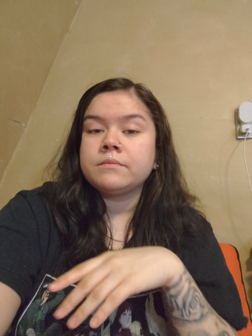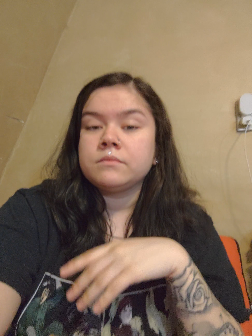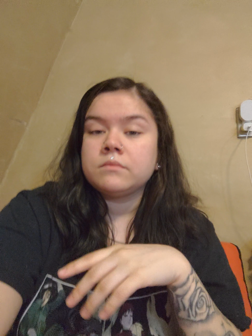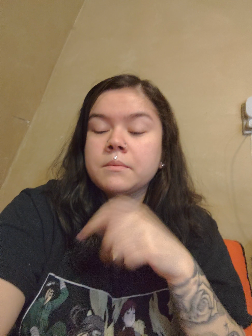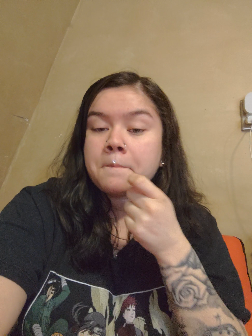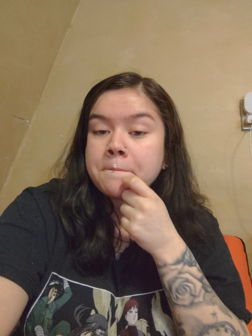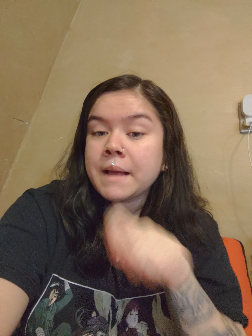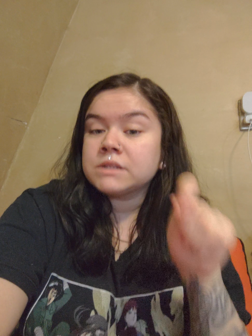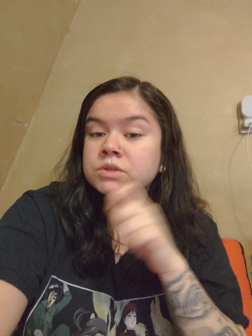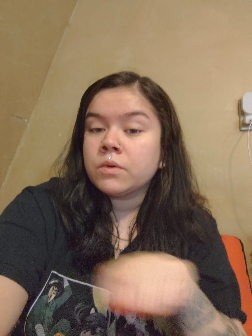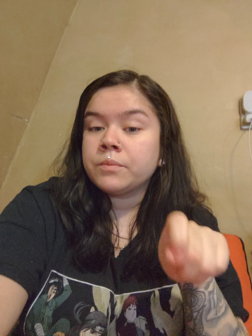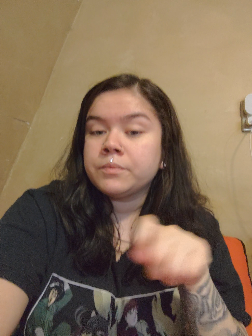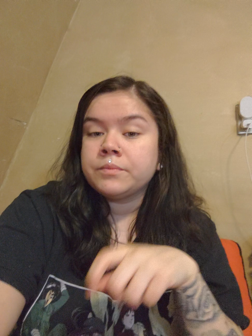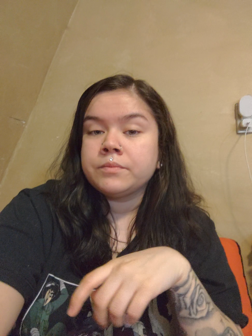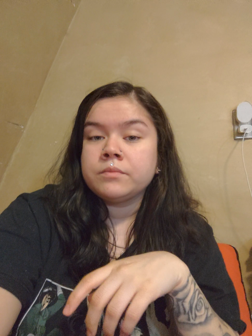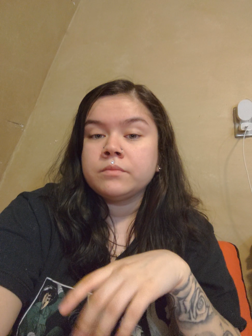pencil